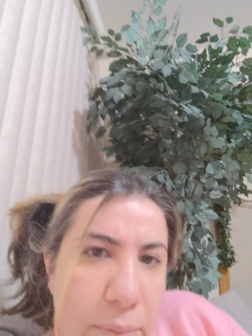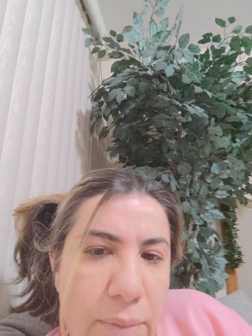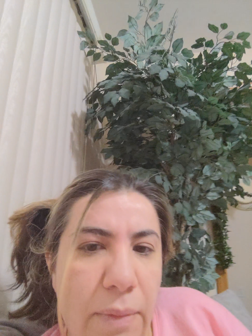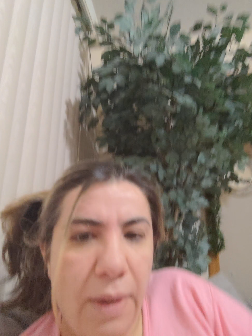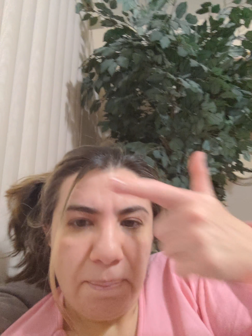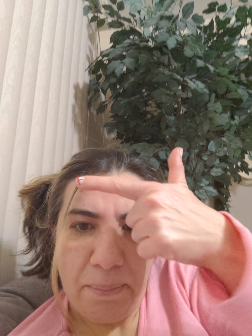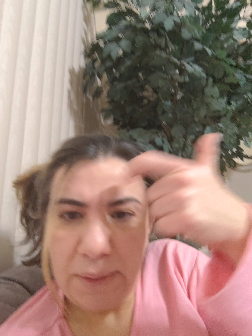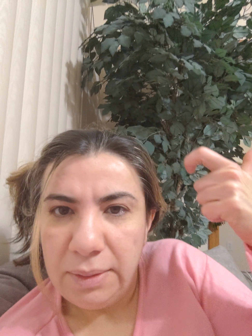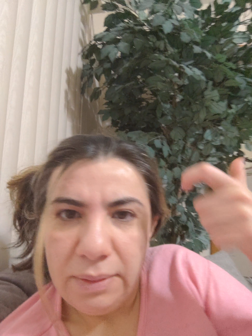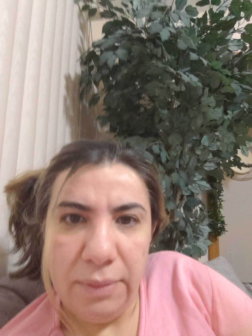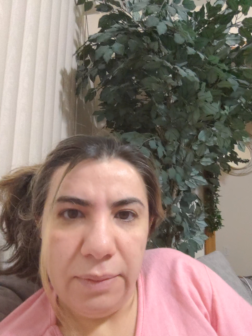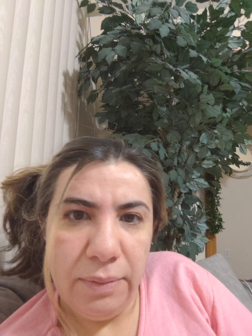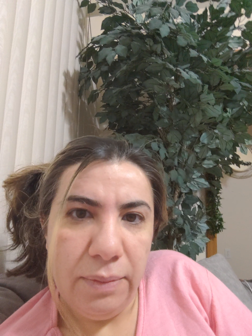because